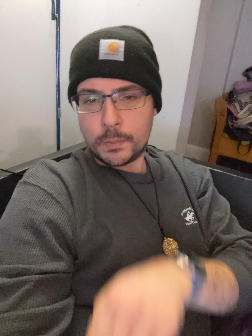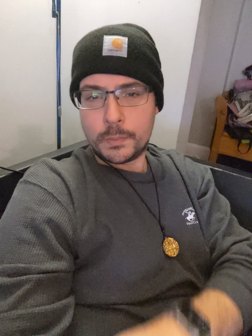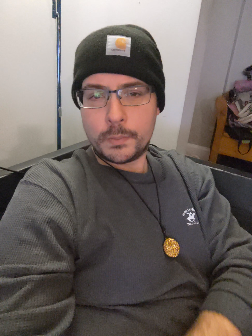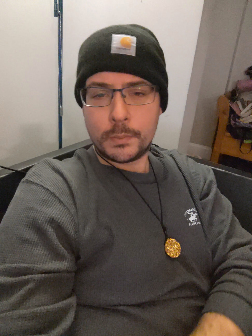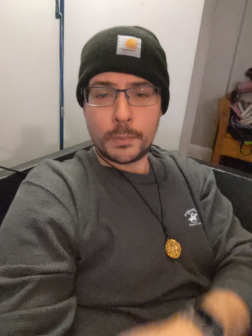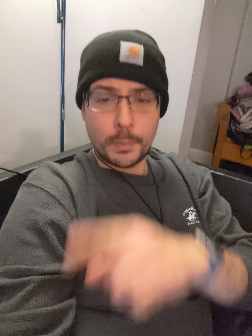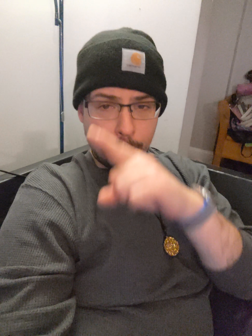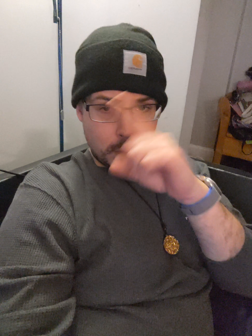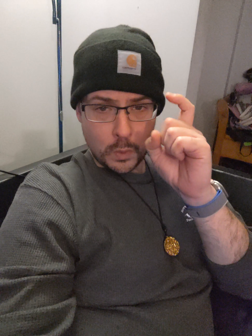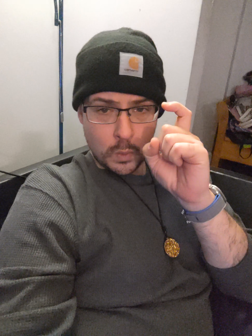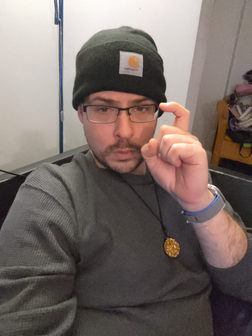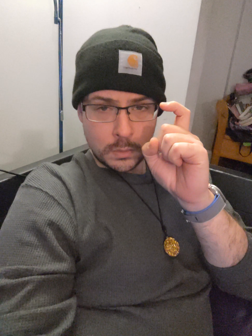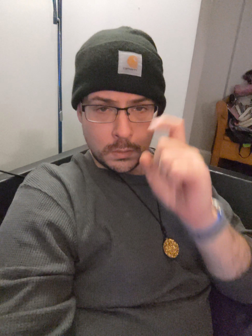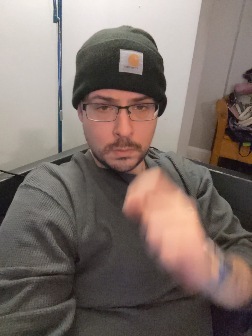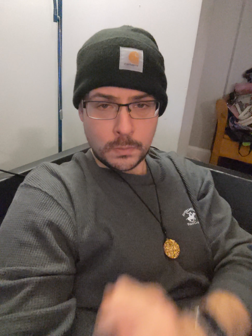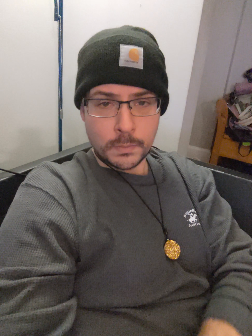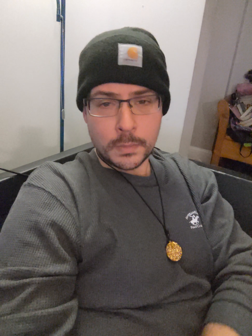because